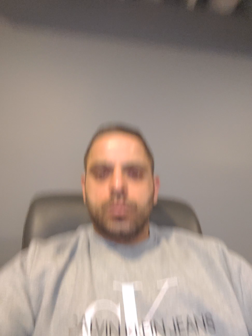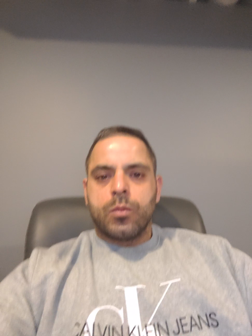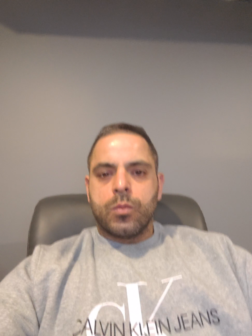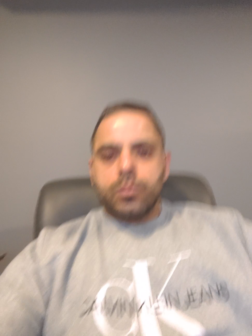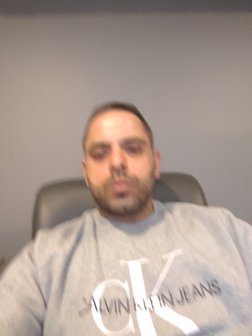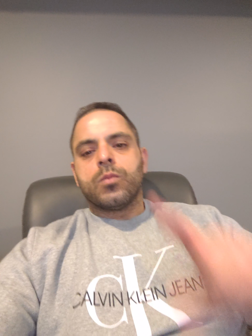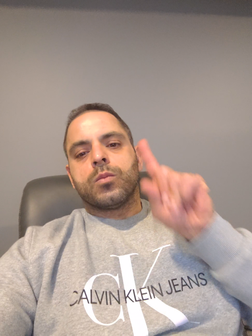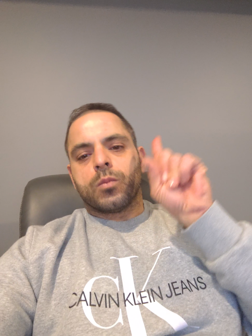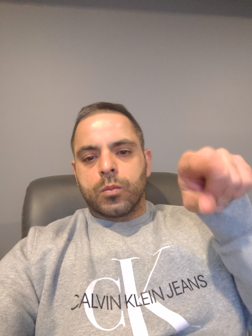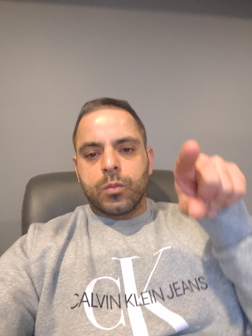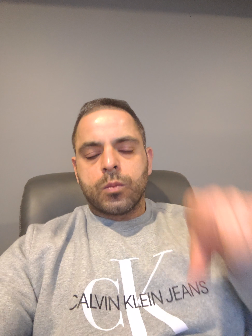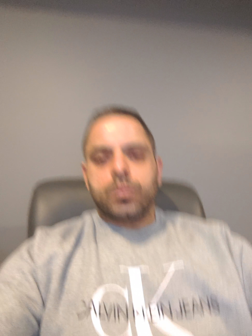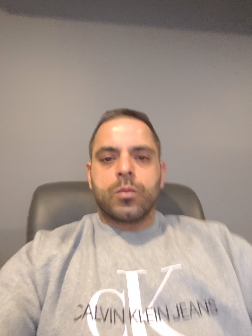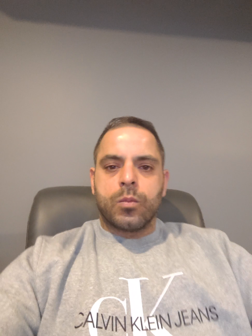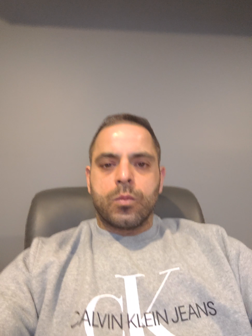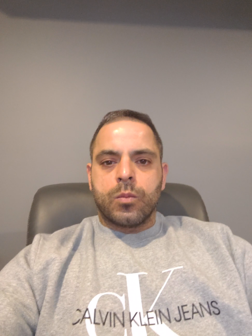go